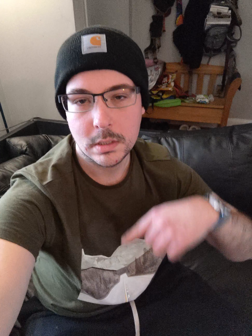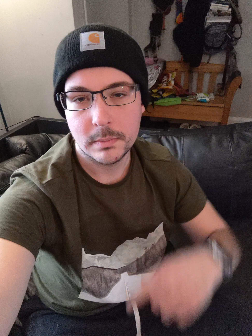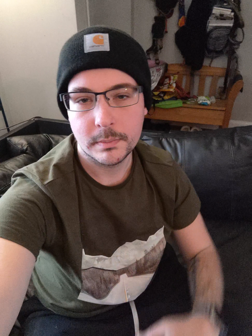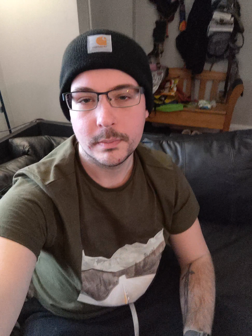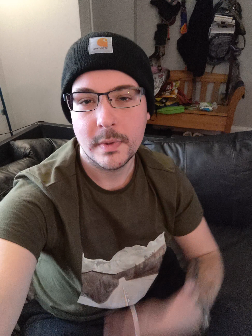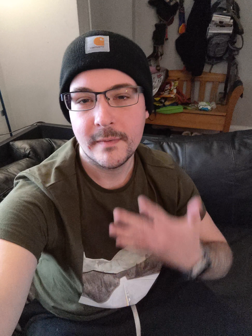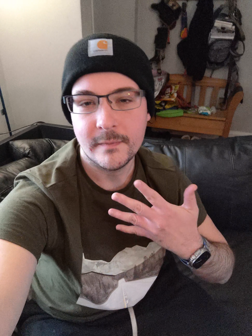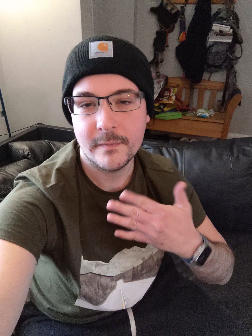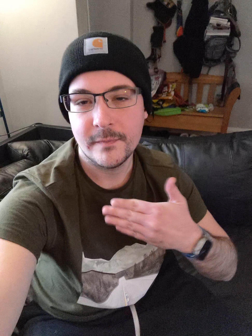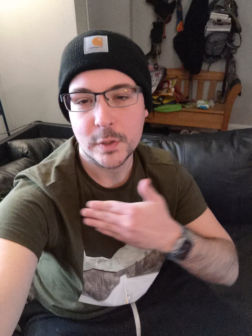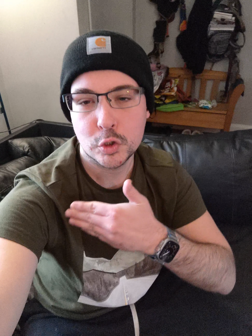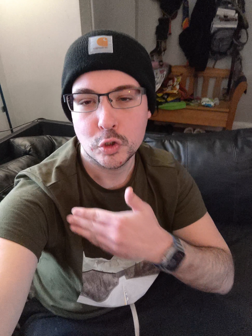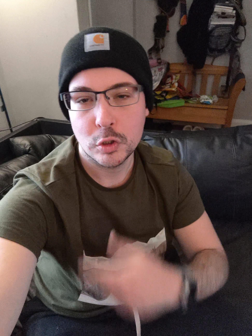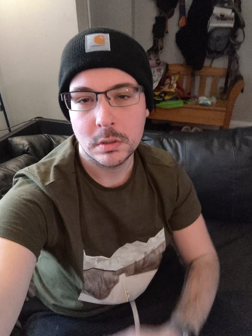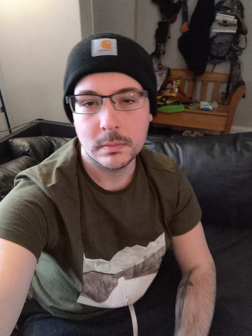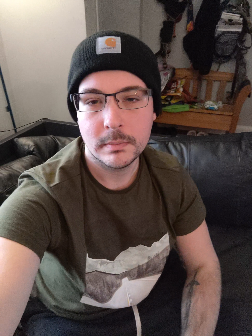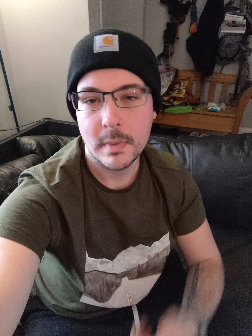fish